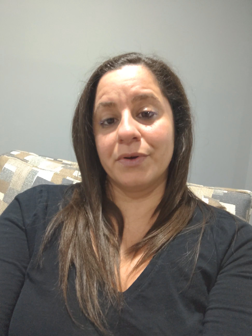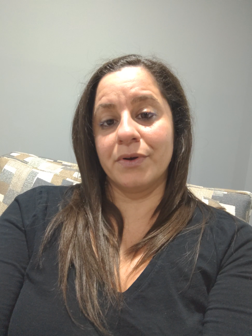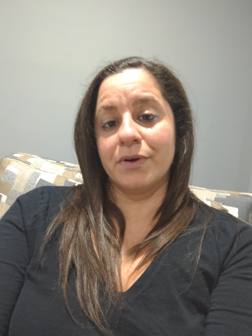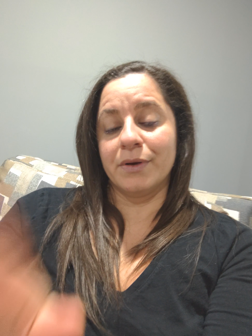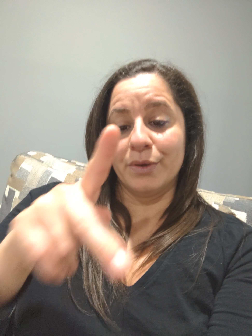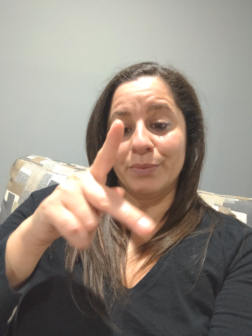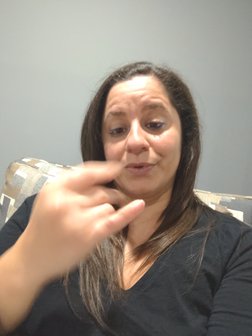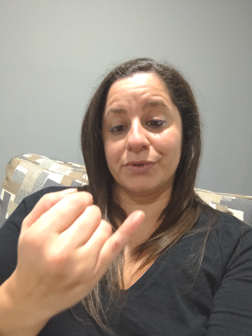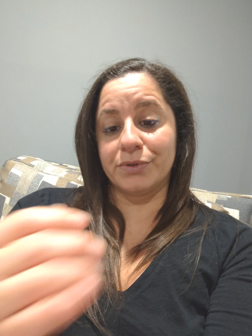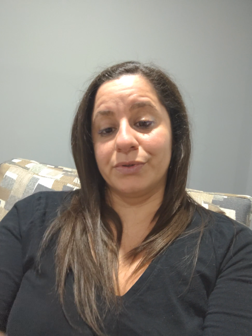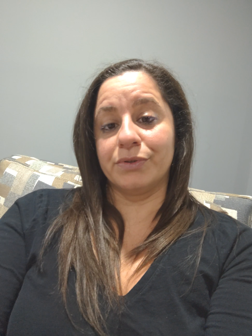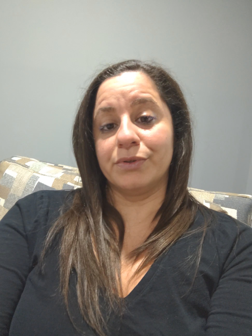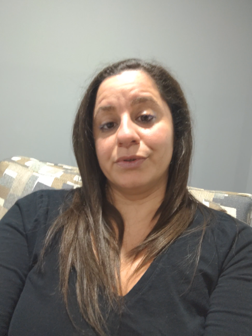pajamas